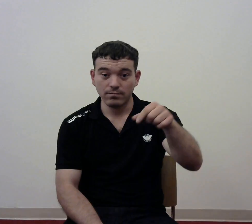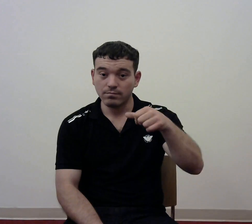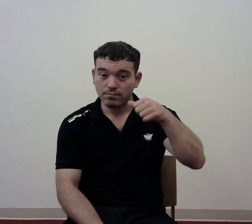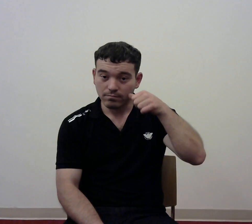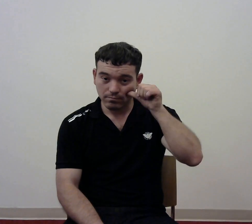dünən